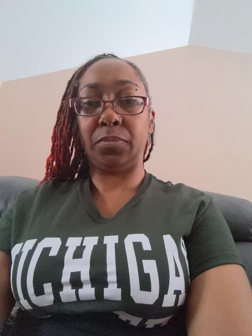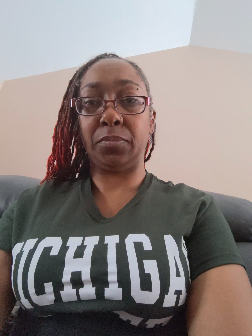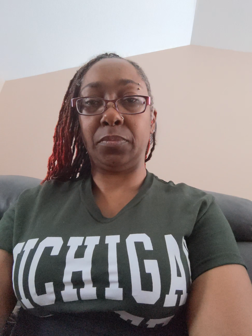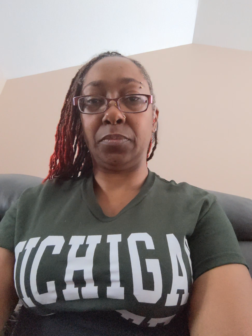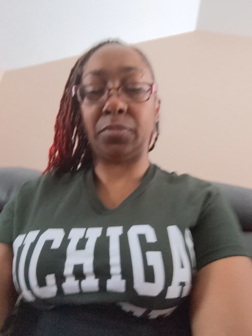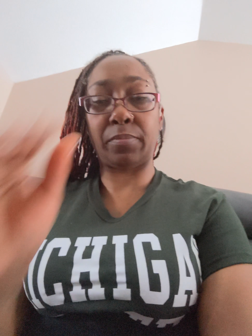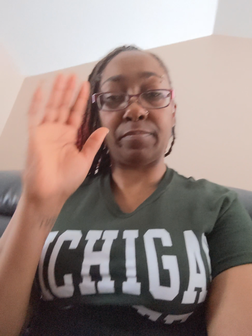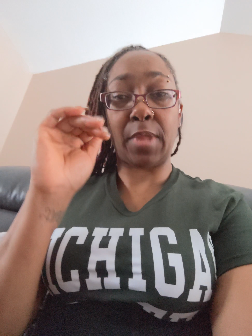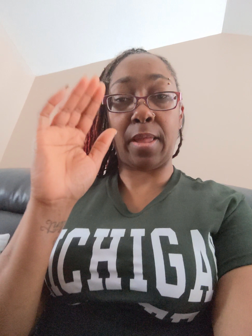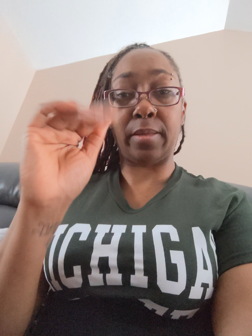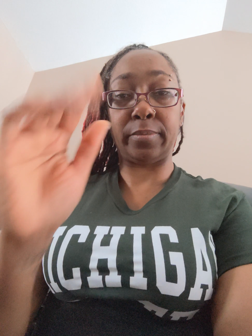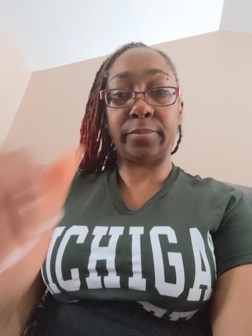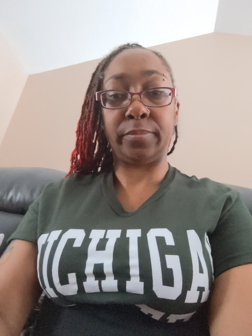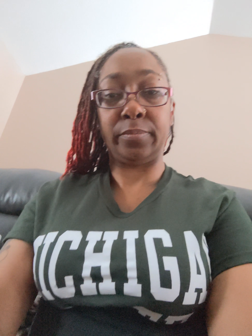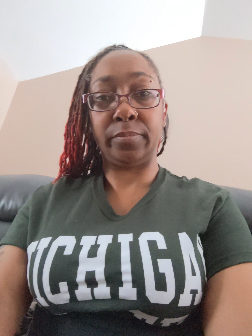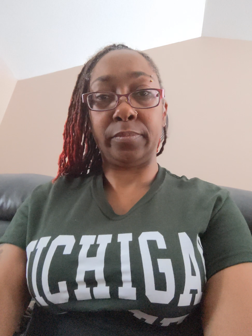bye